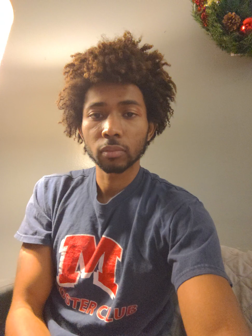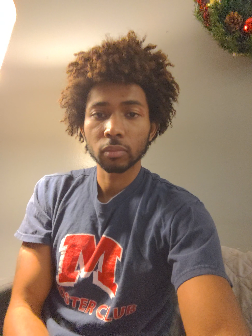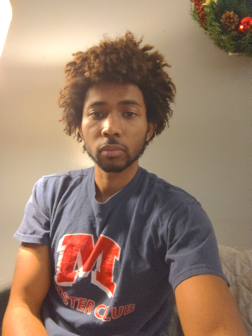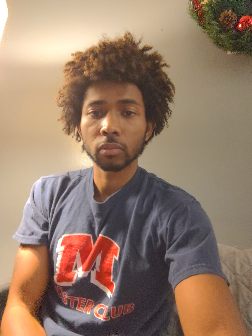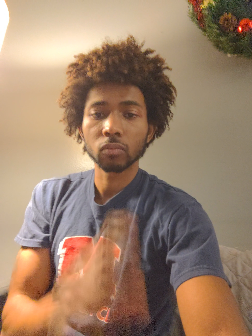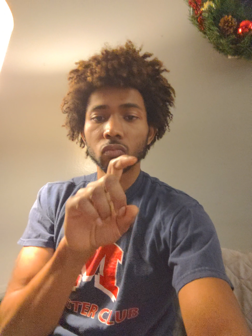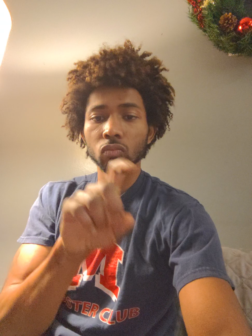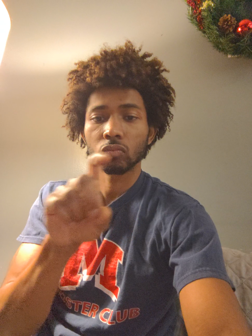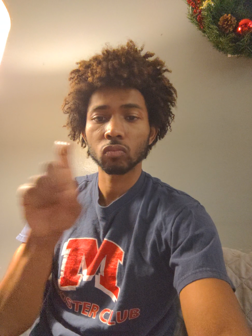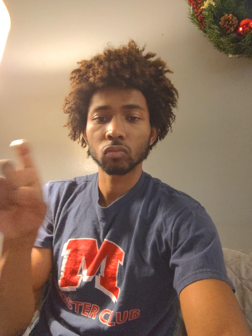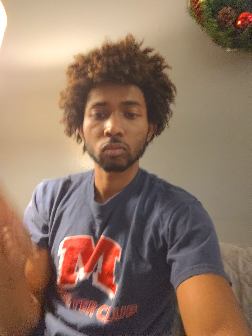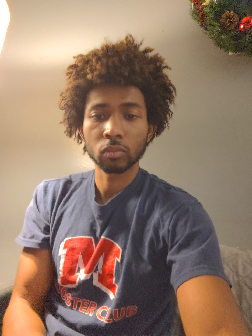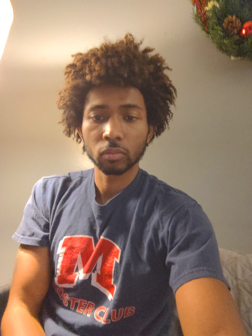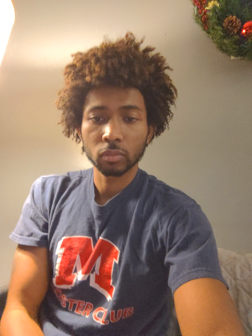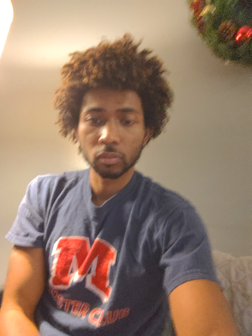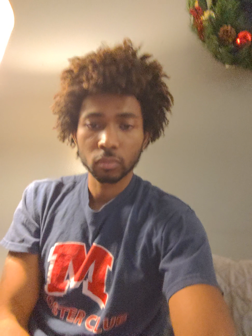closet